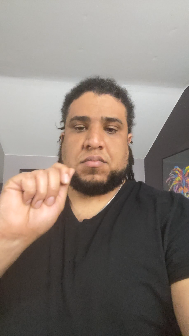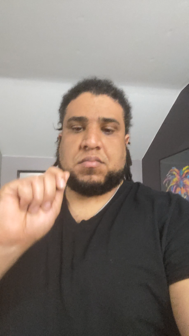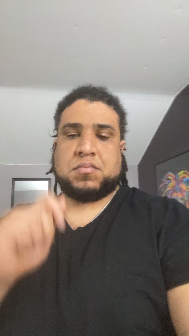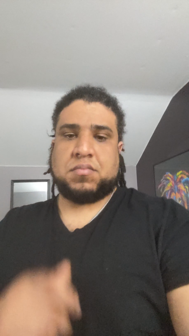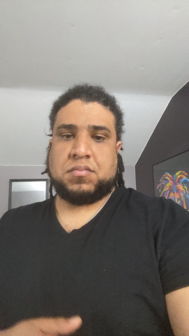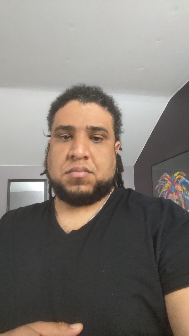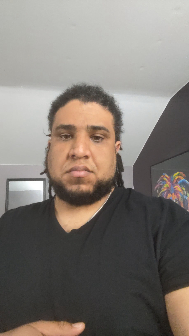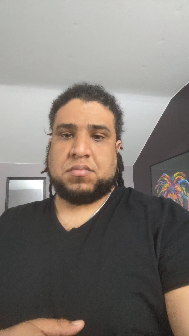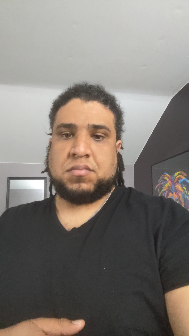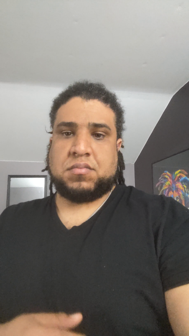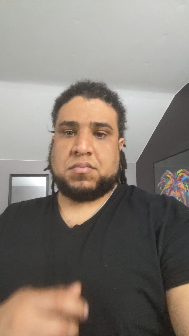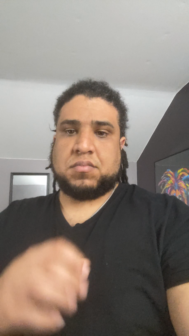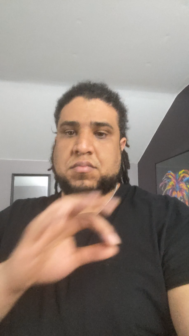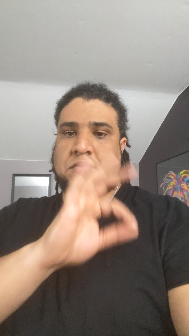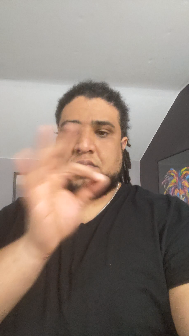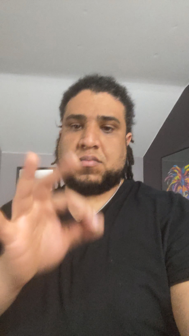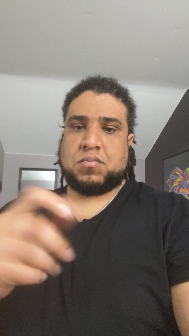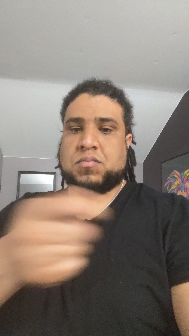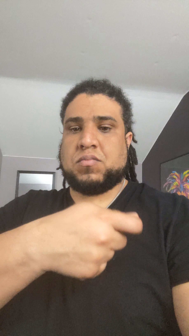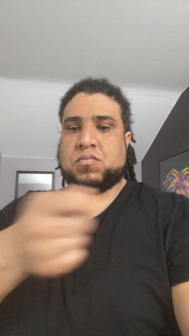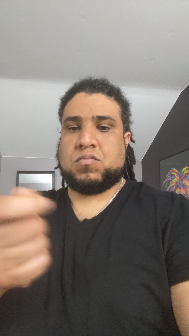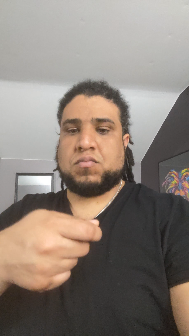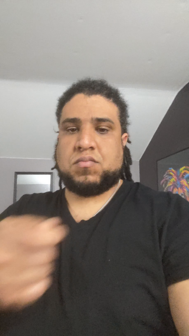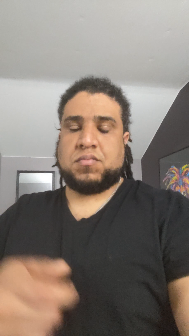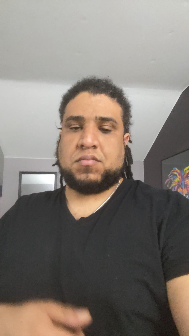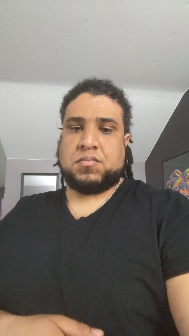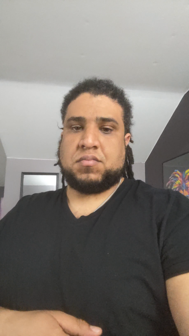hose